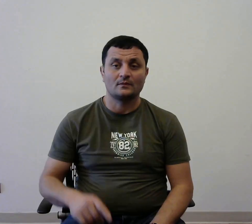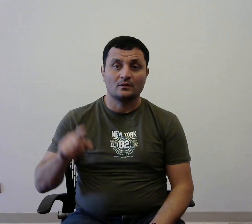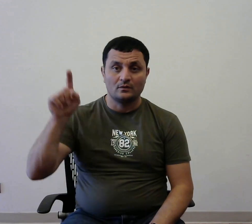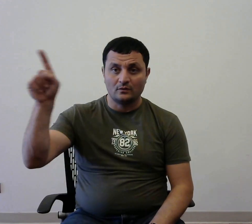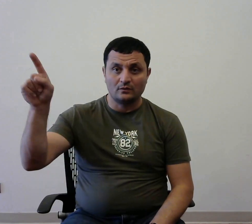O